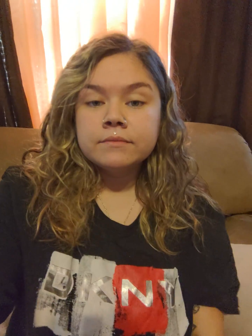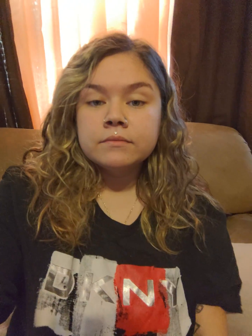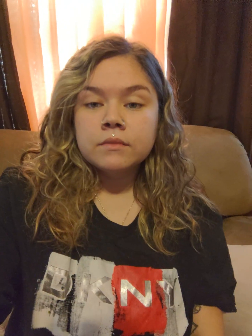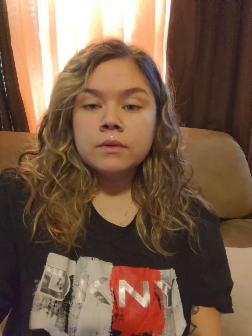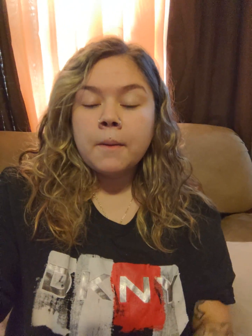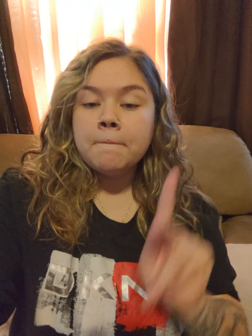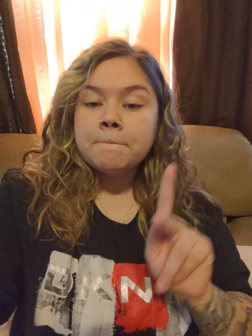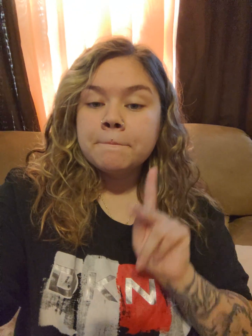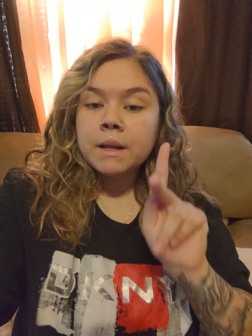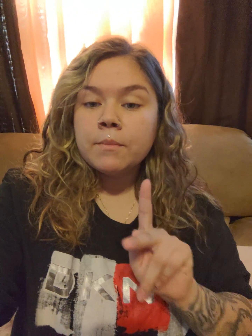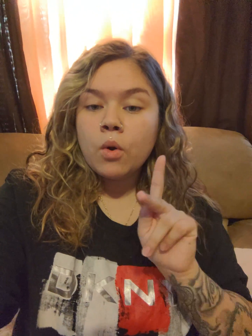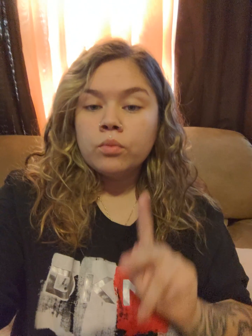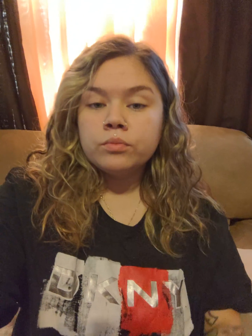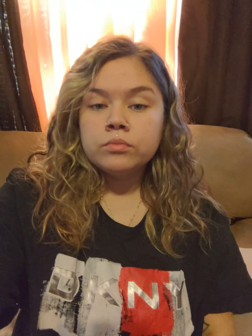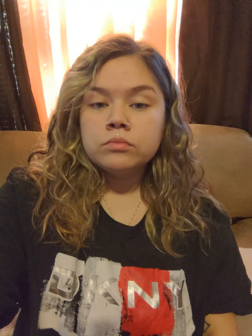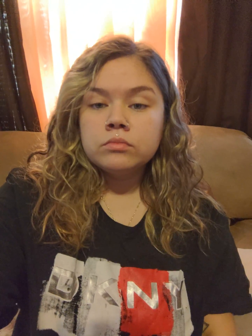people